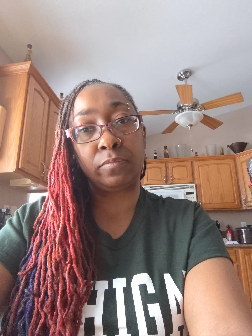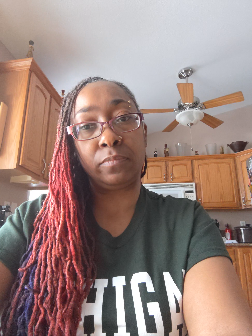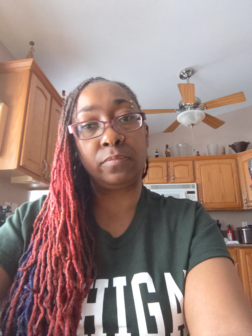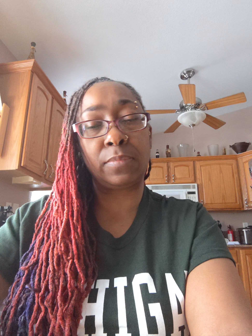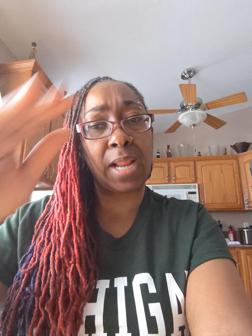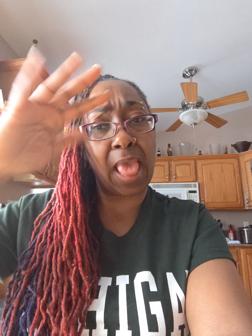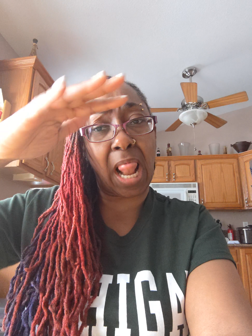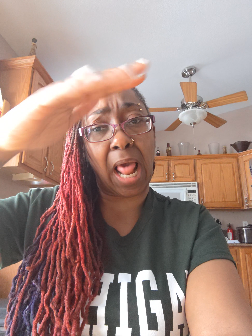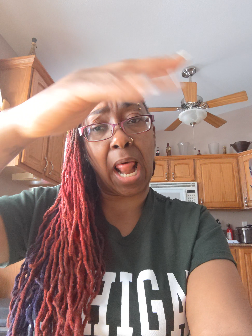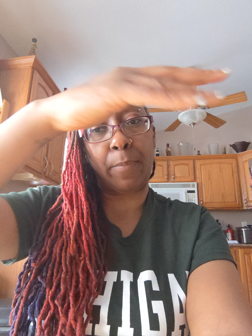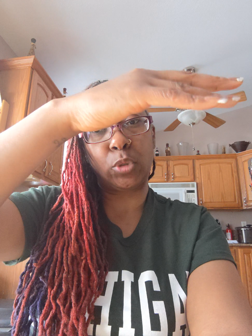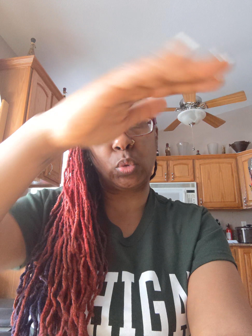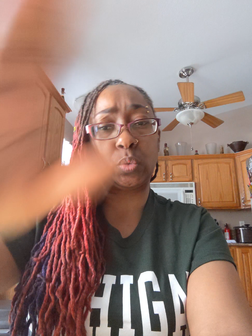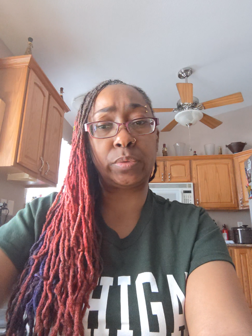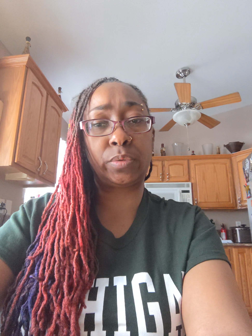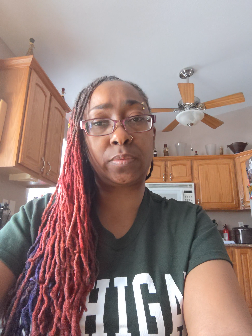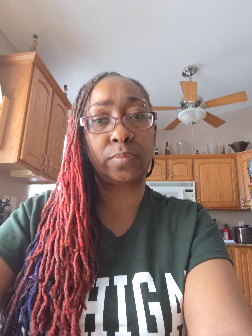helicopter